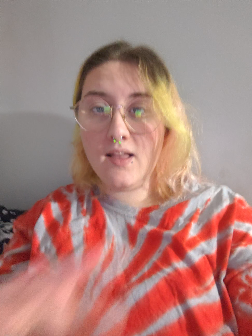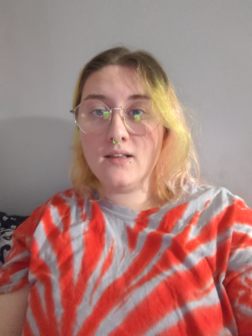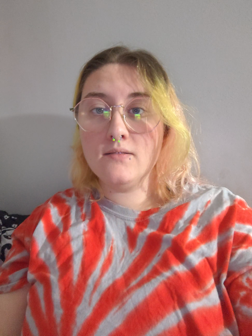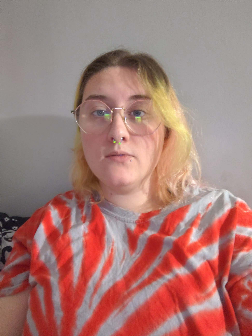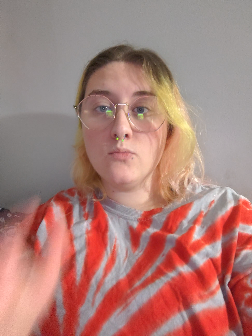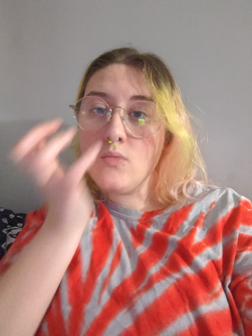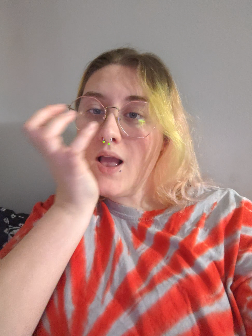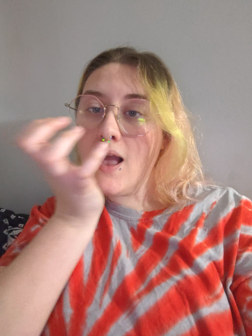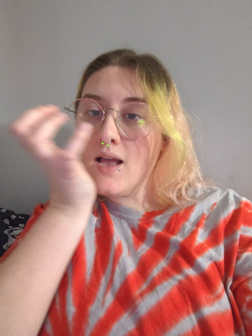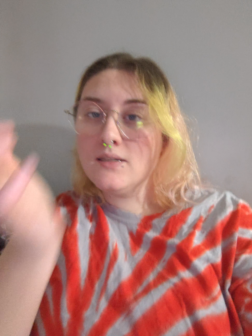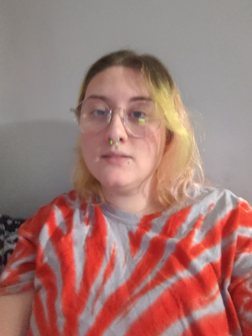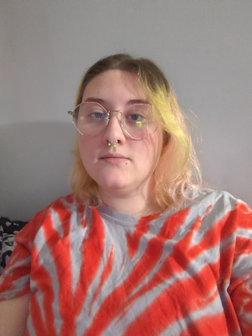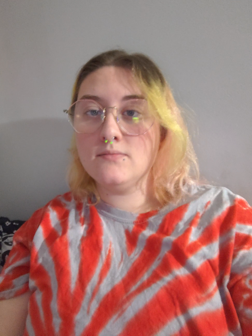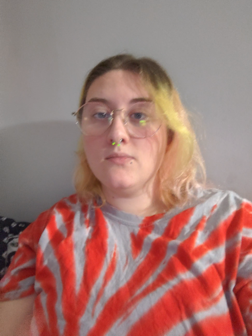grass